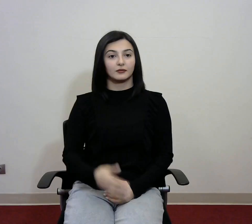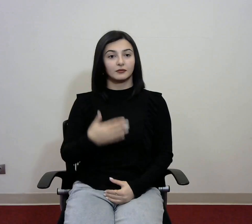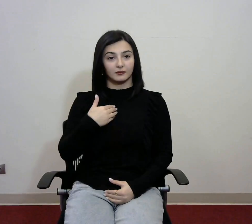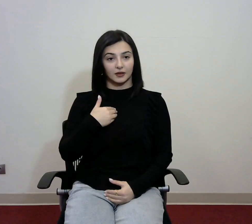mən